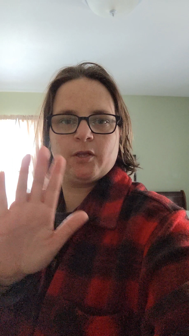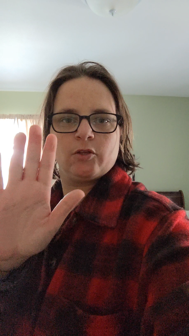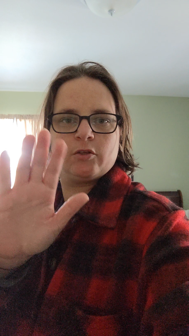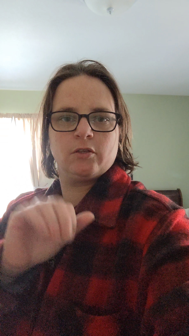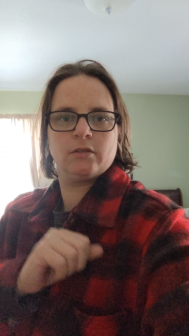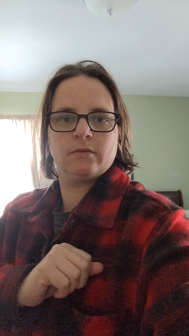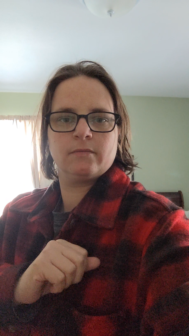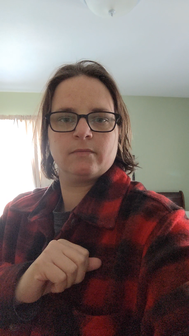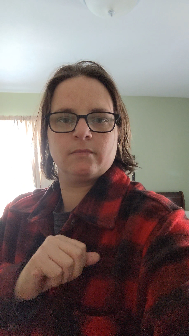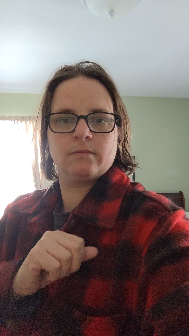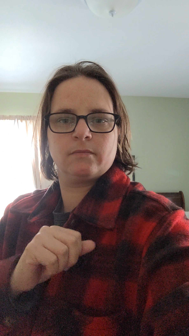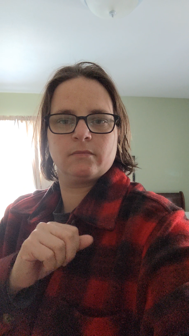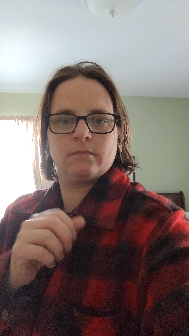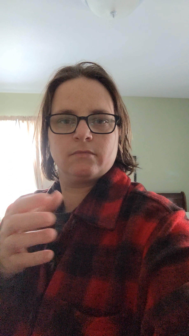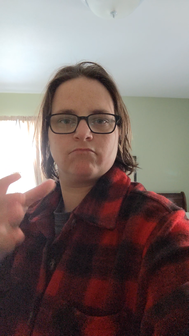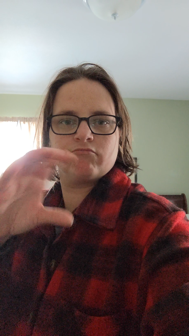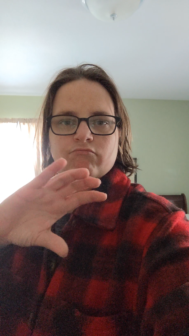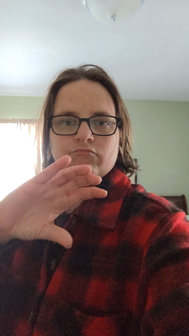dump